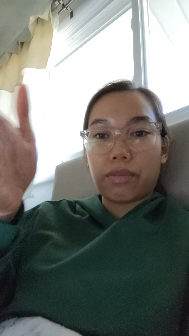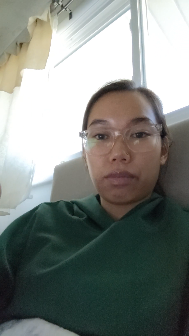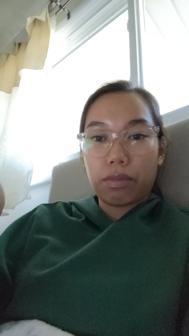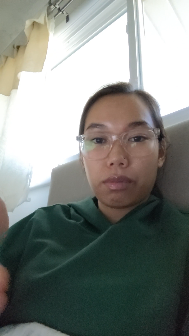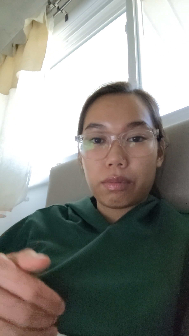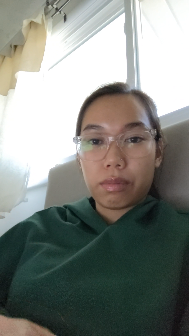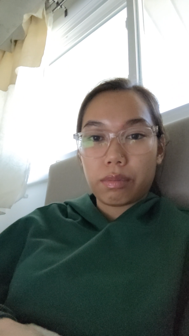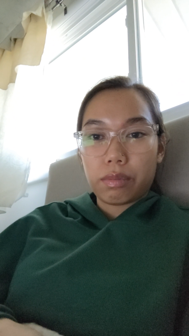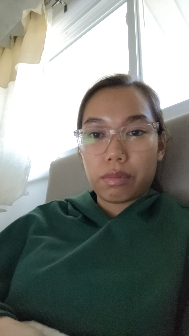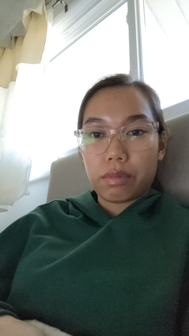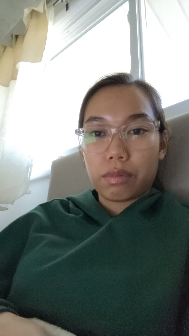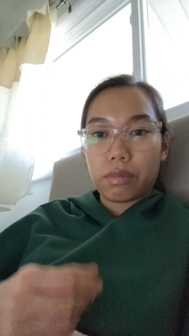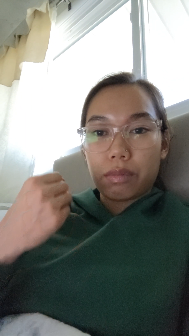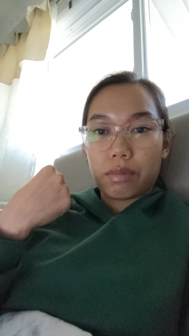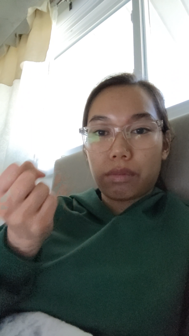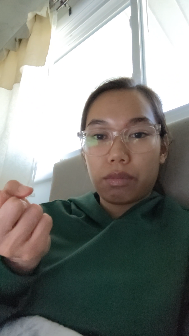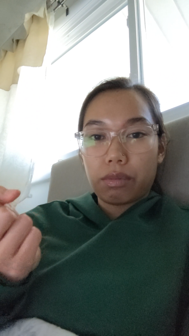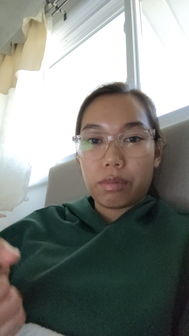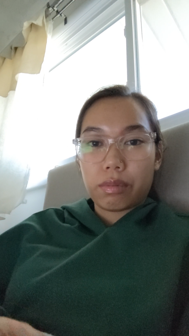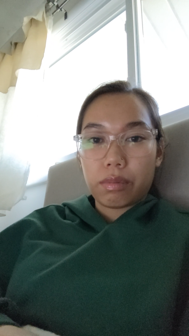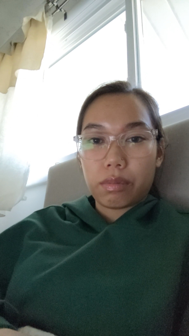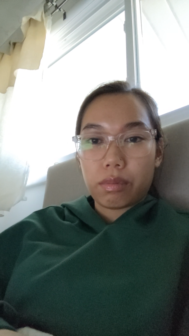drive